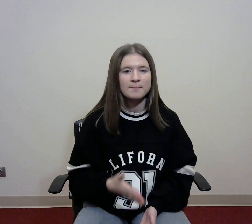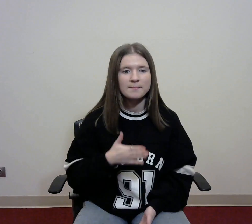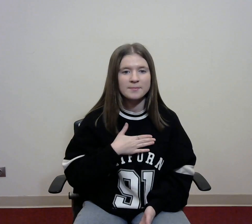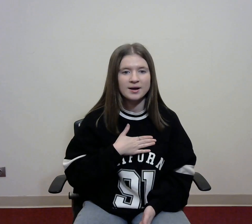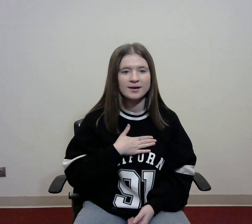mən